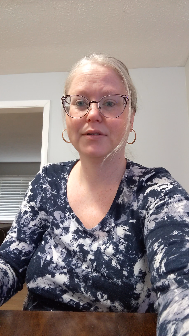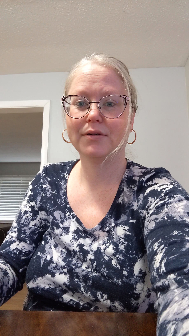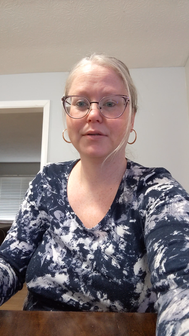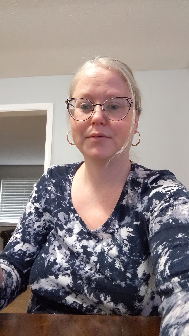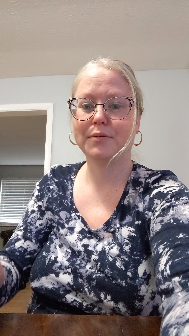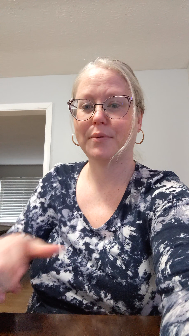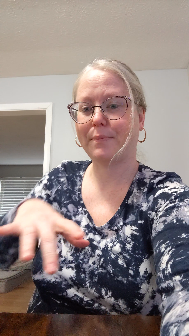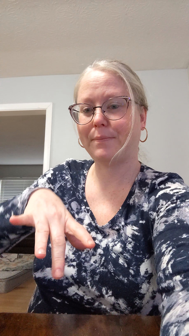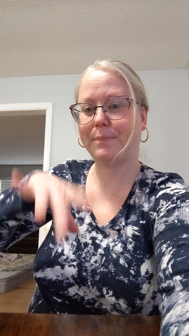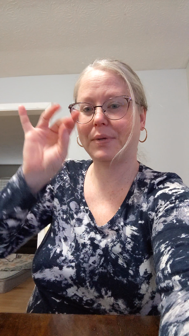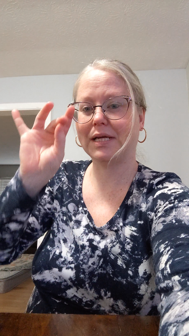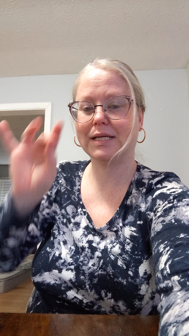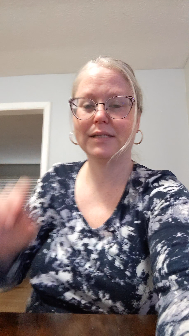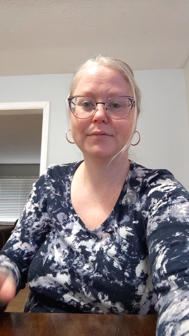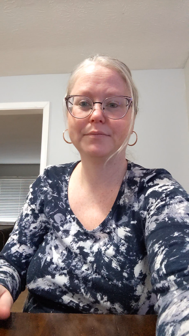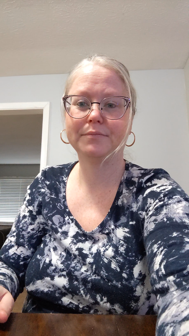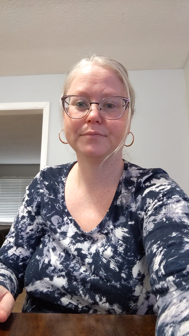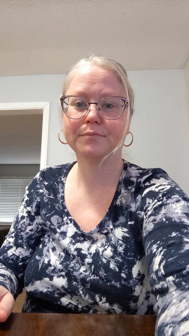pick